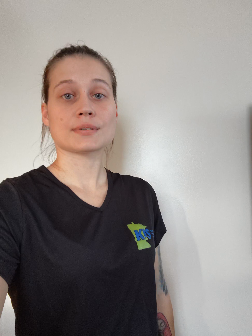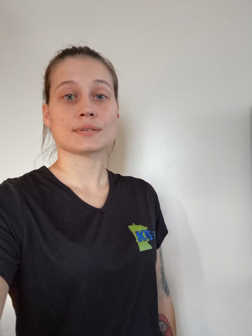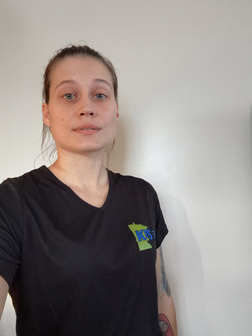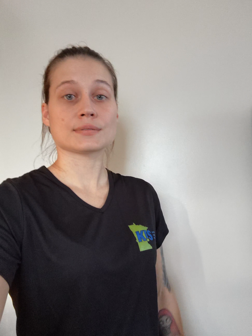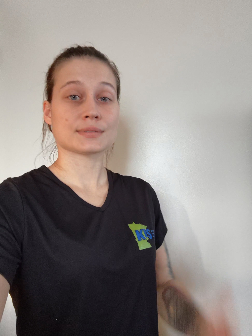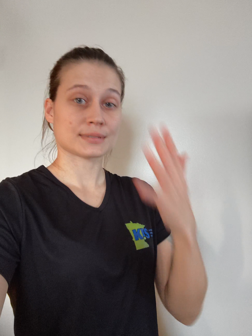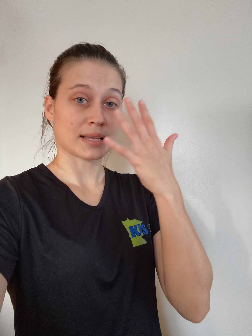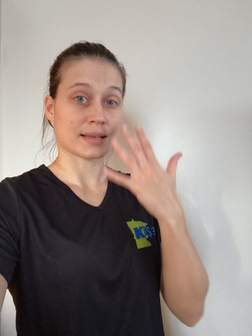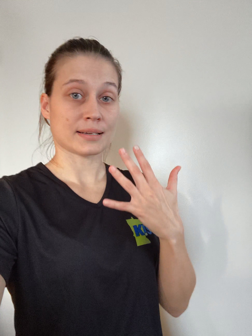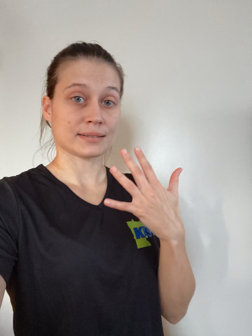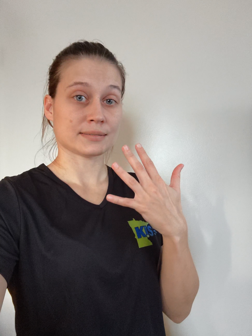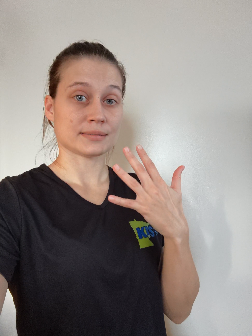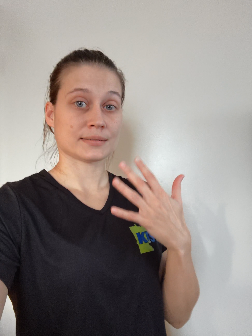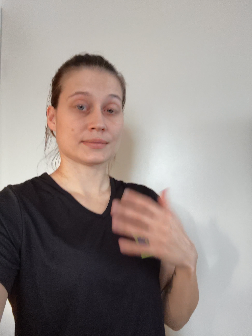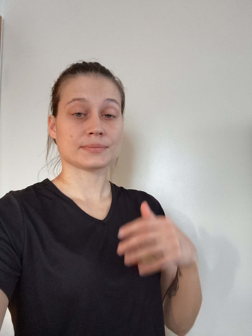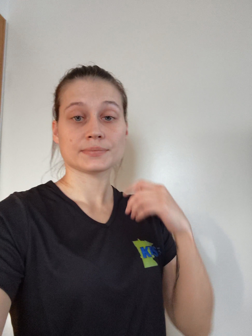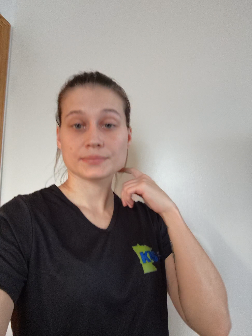sad